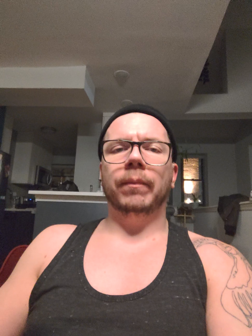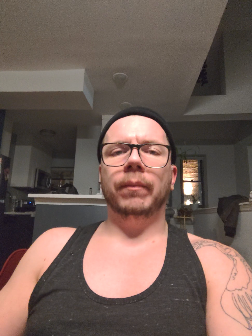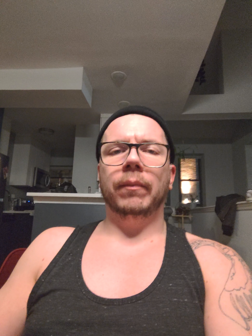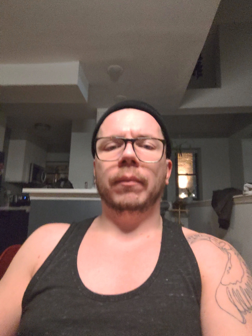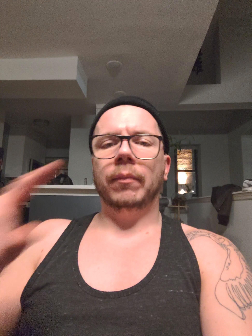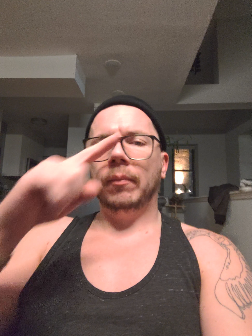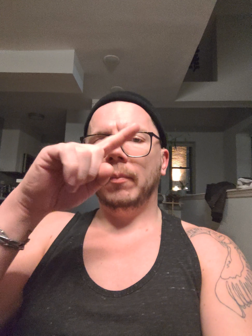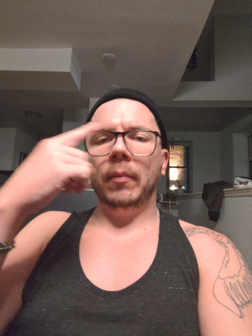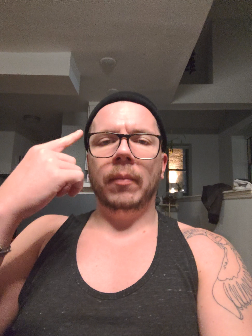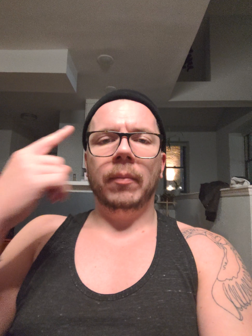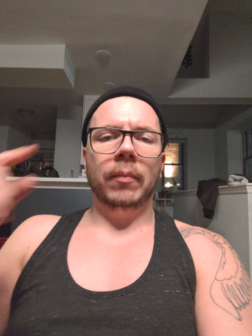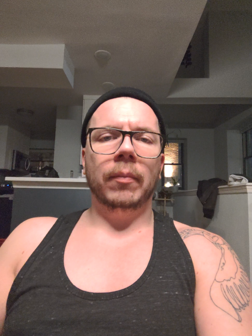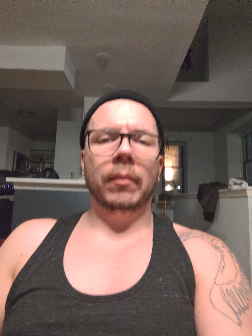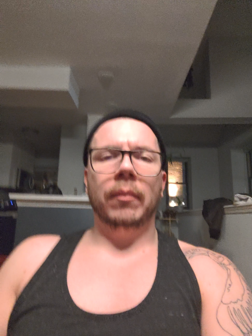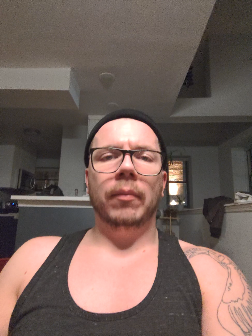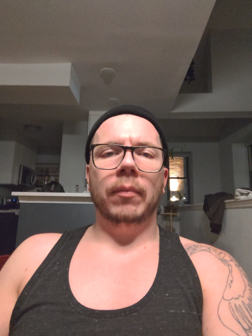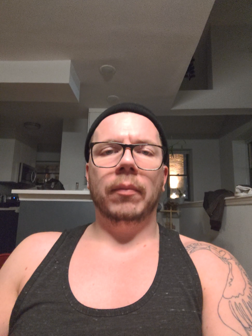black